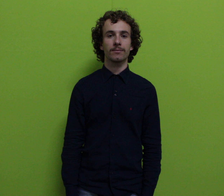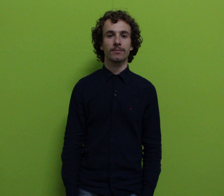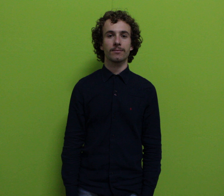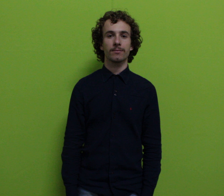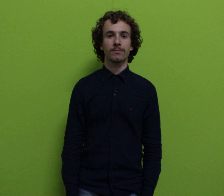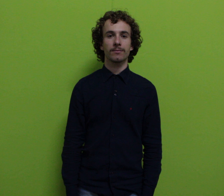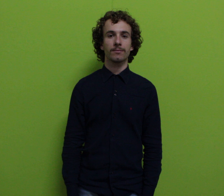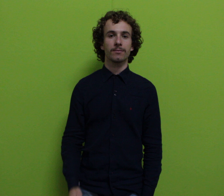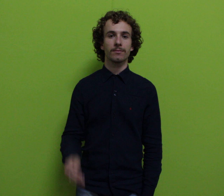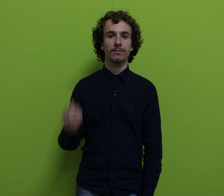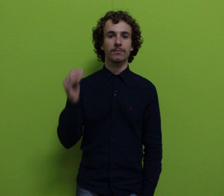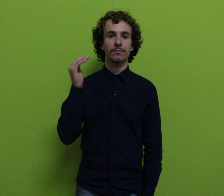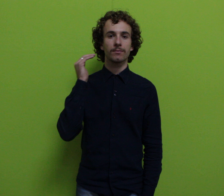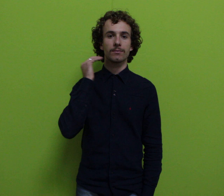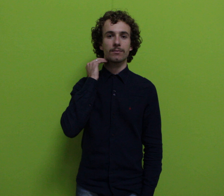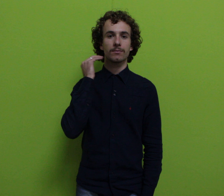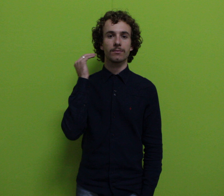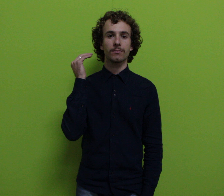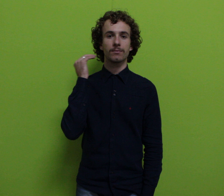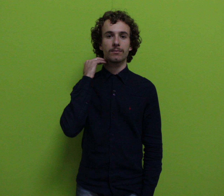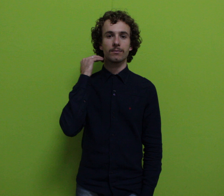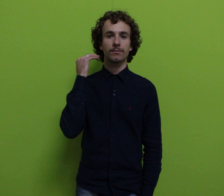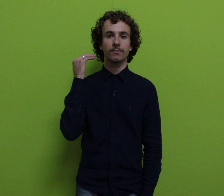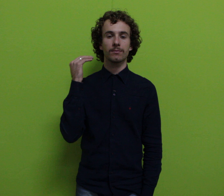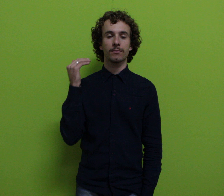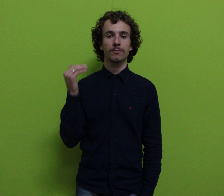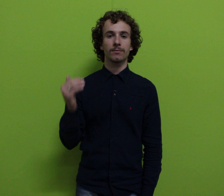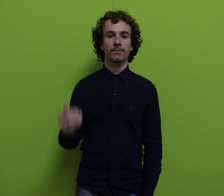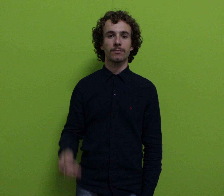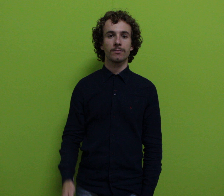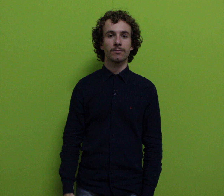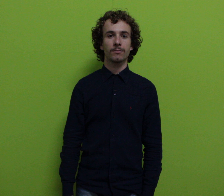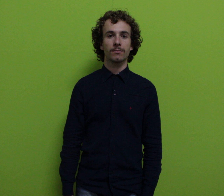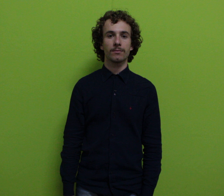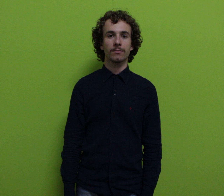banco